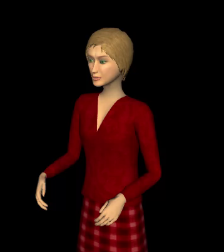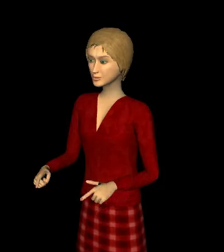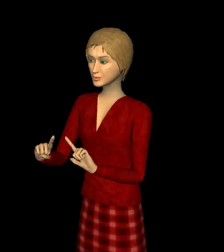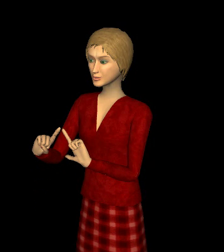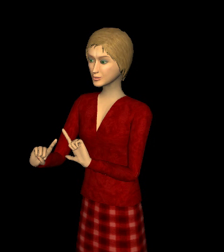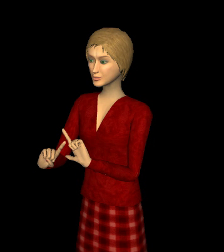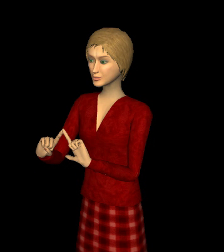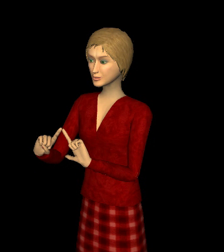دائرة